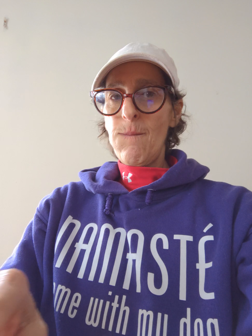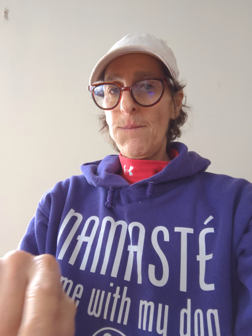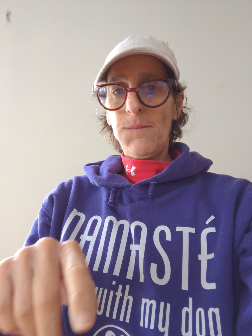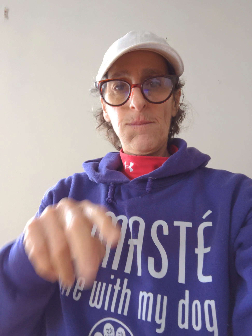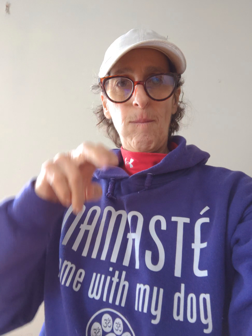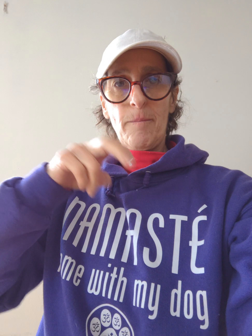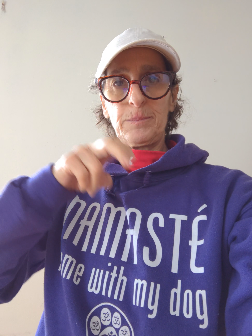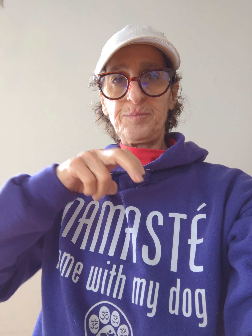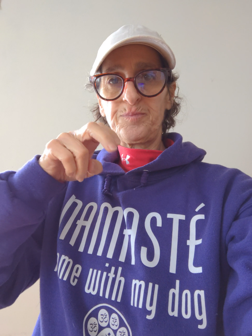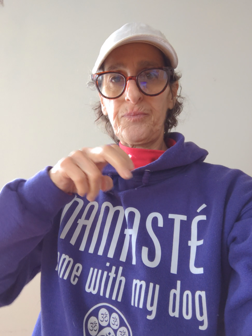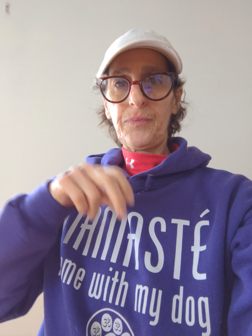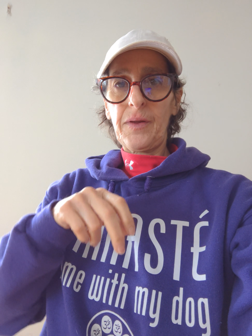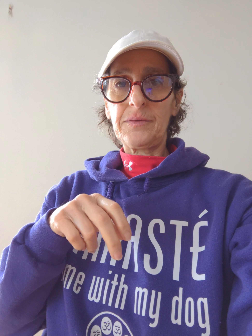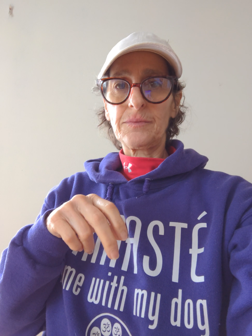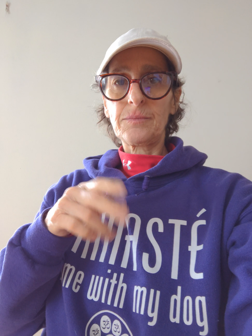chair